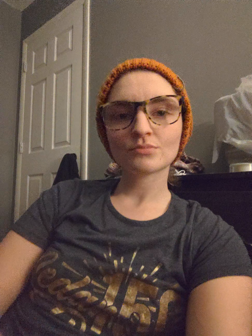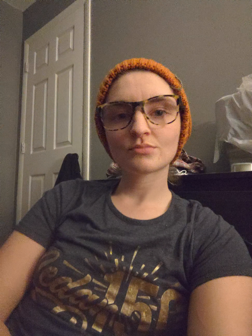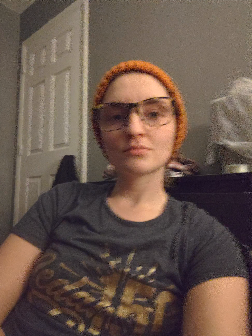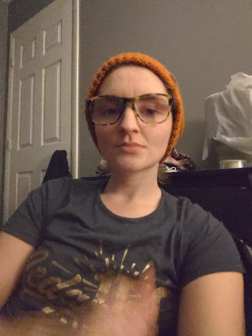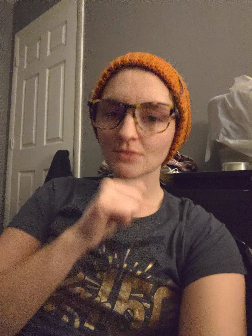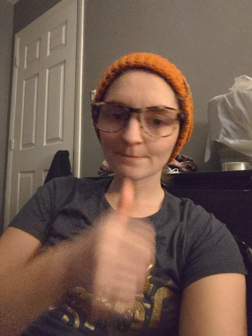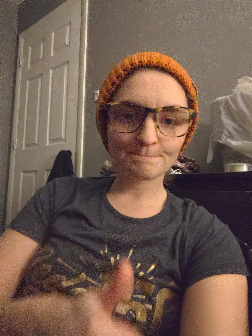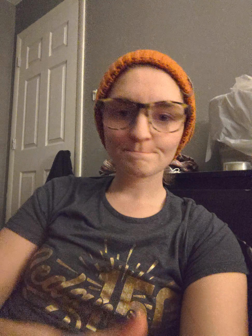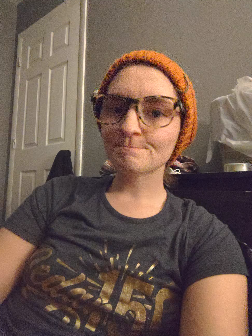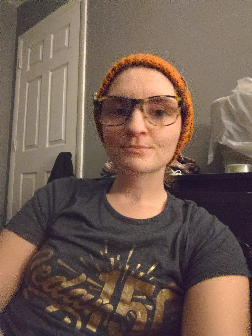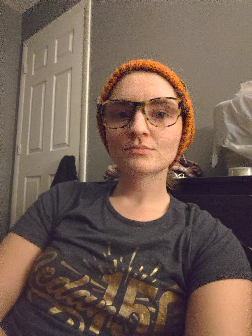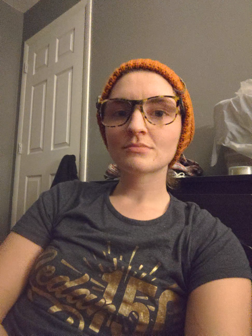not